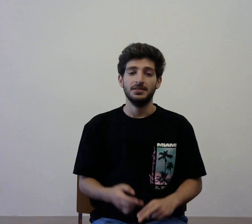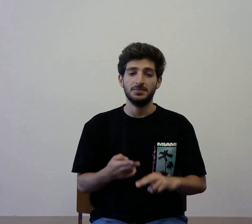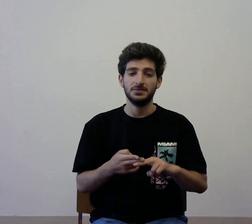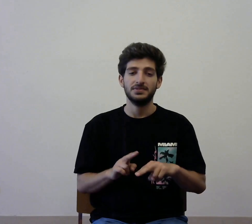bu